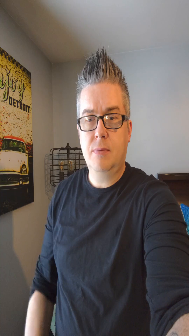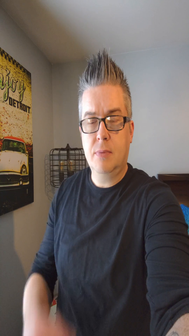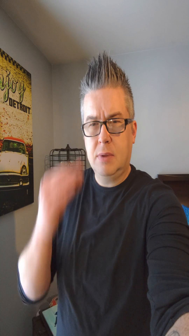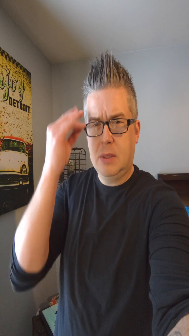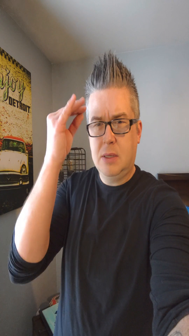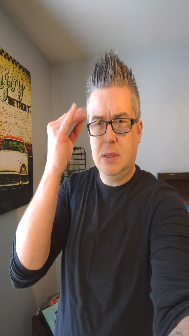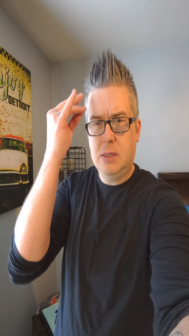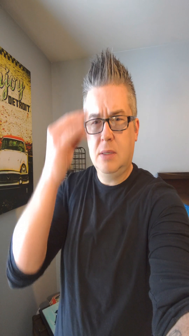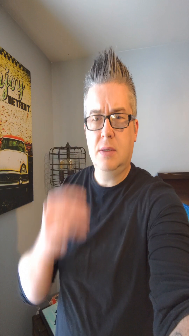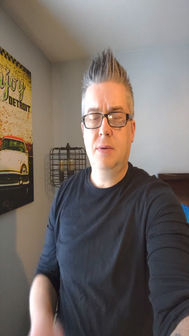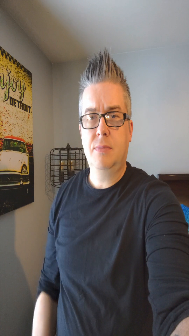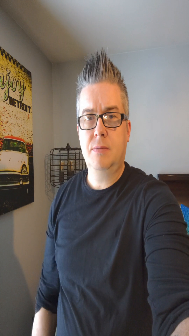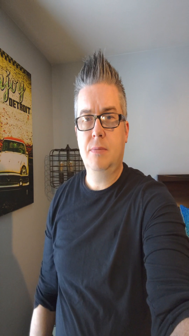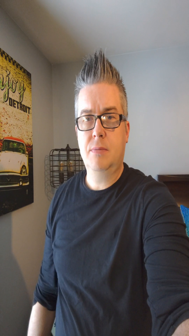think